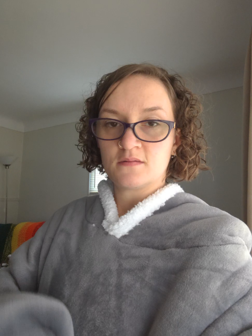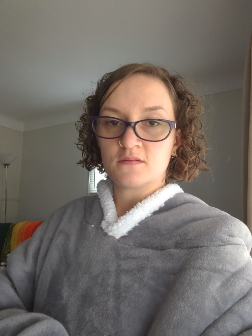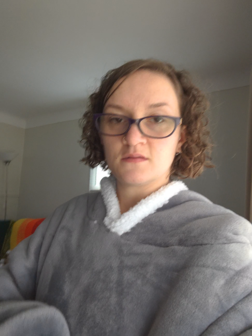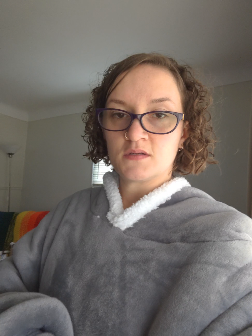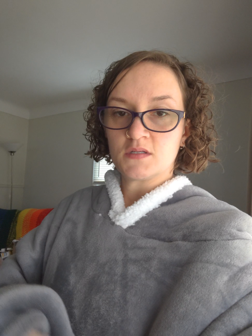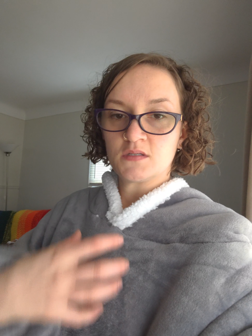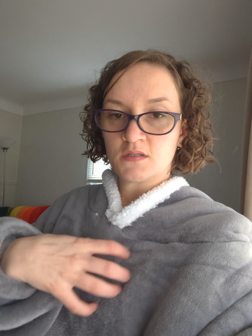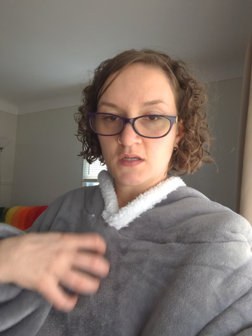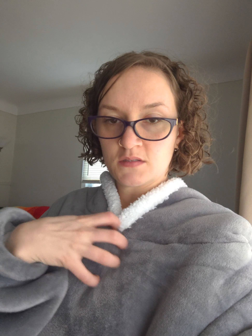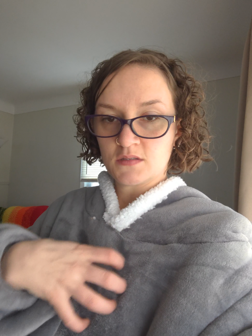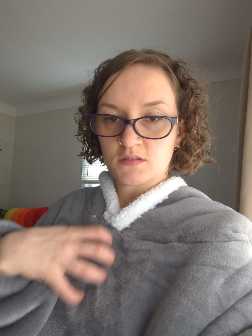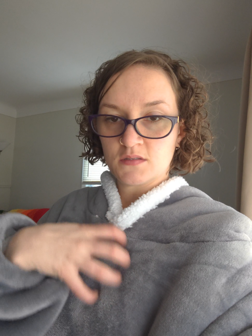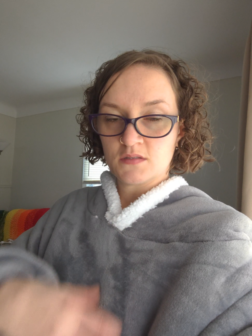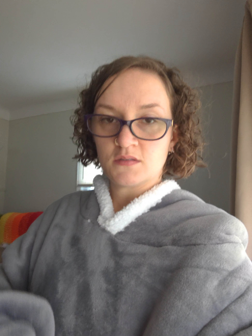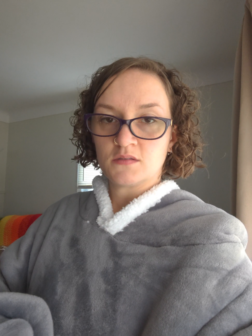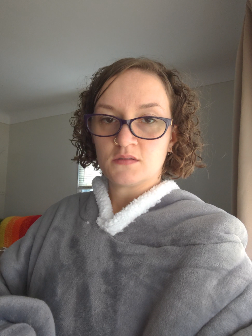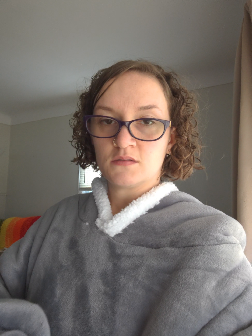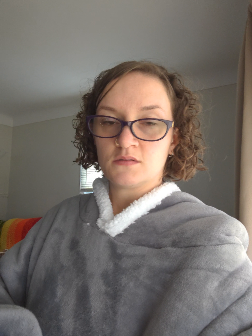yucky